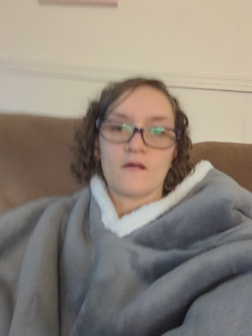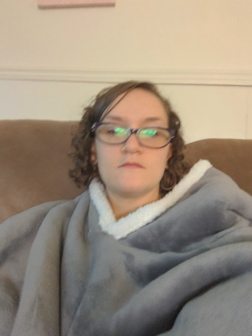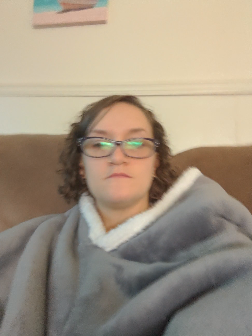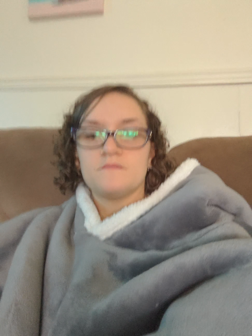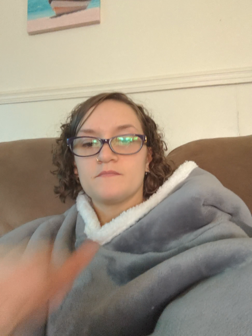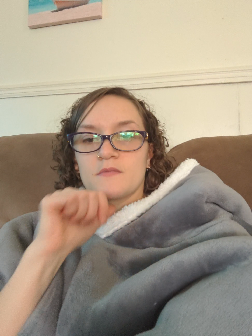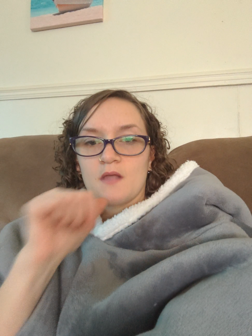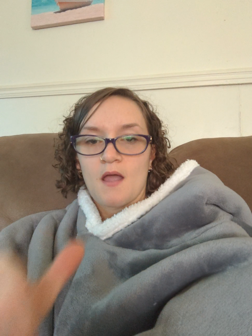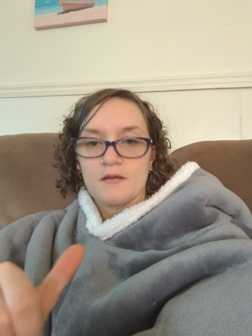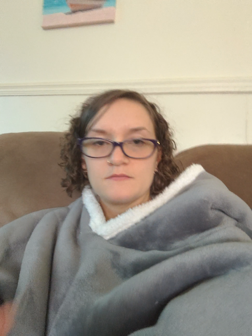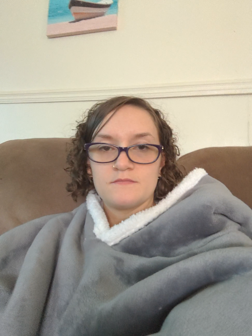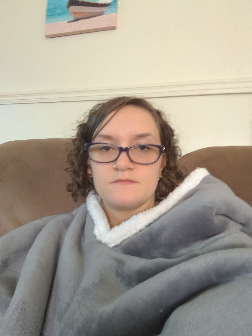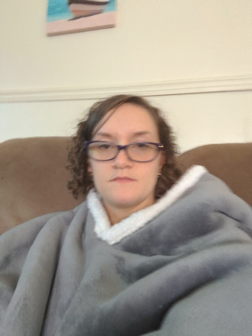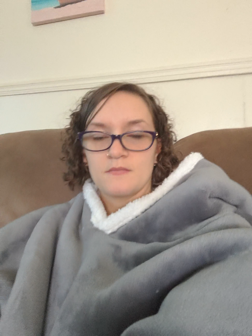not